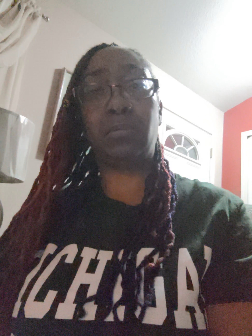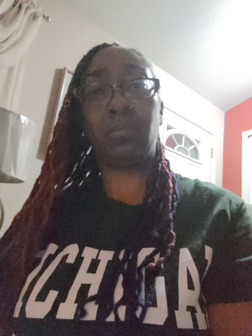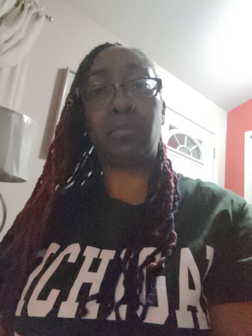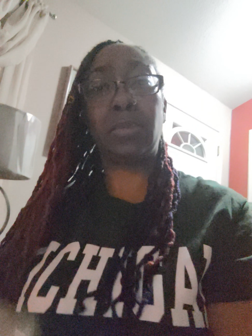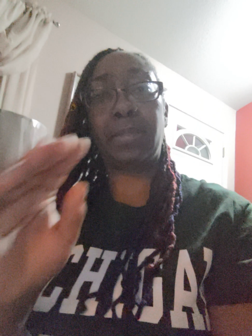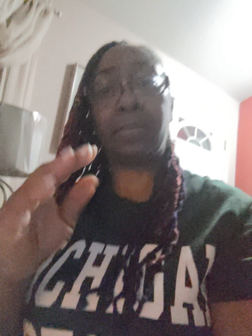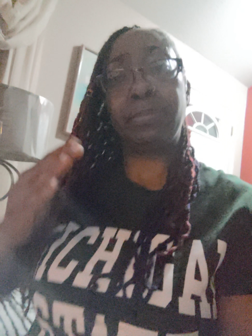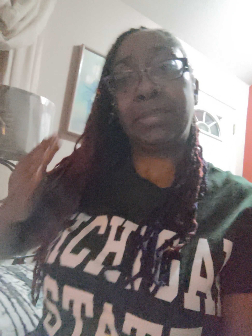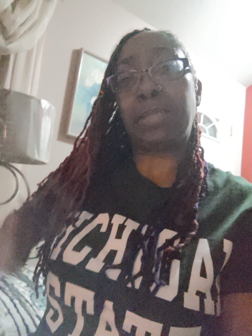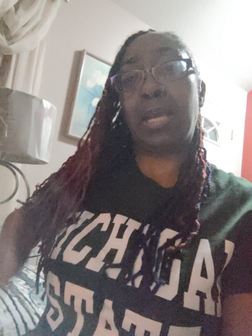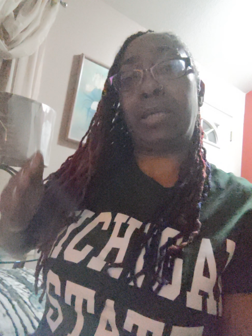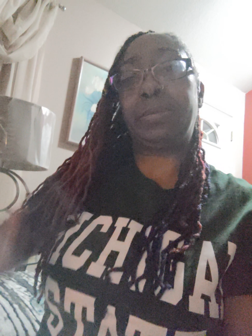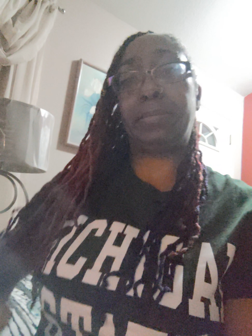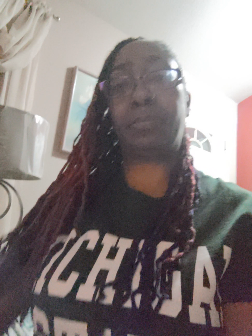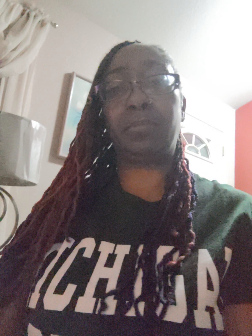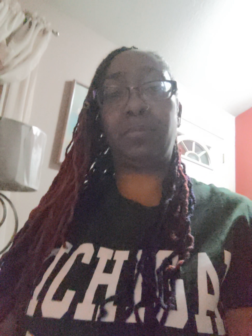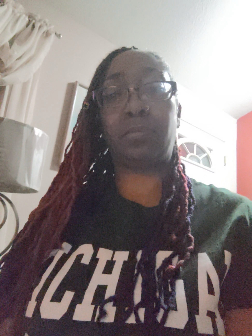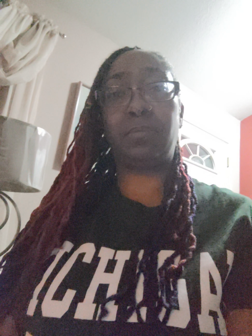beside